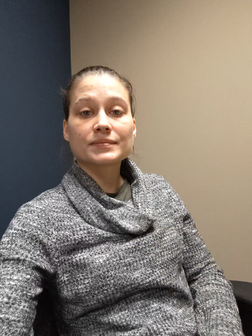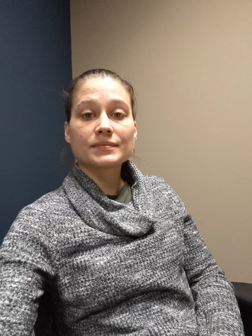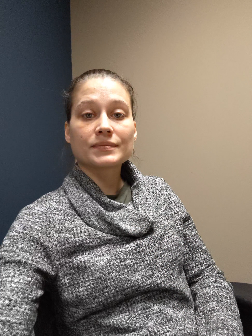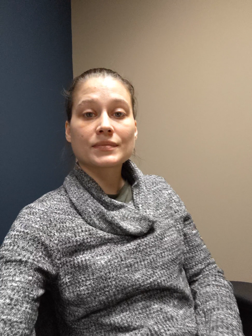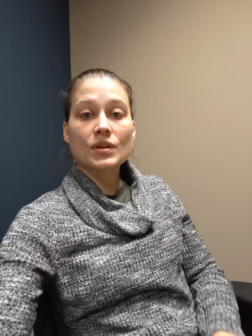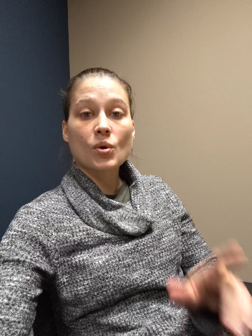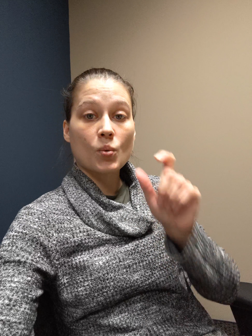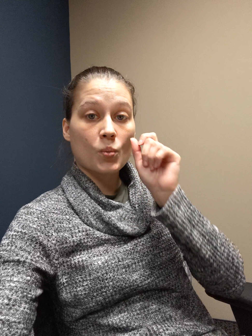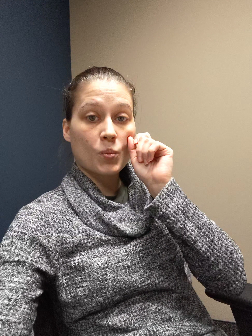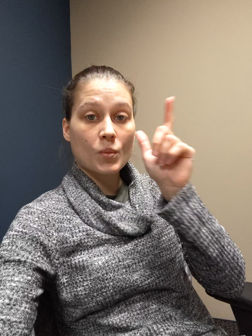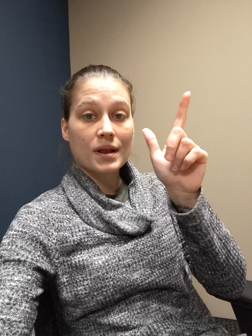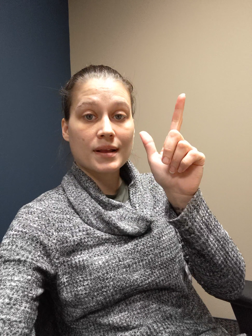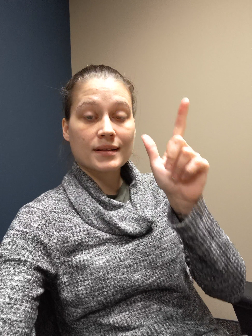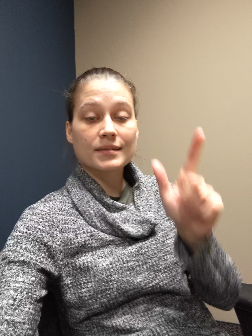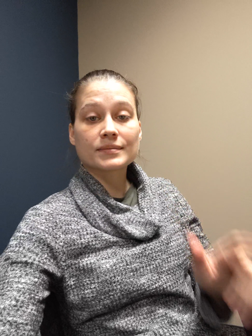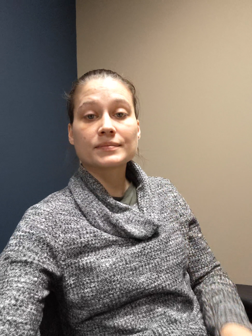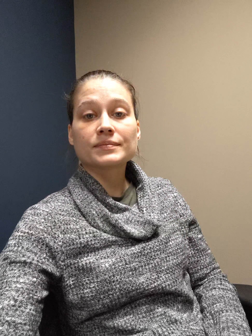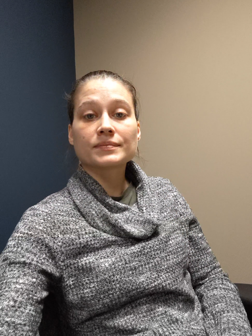wake